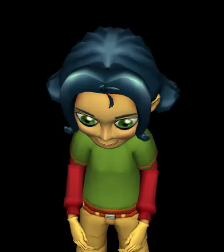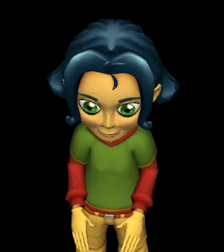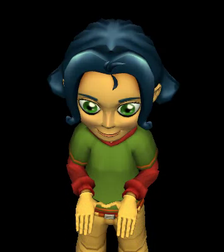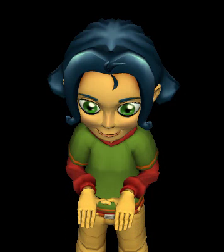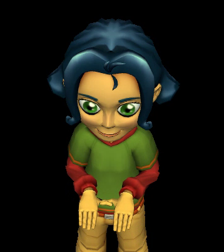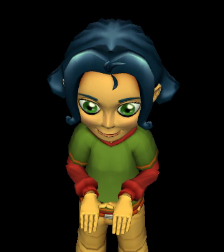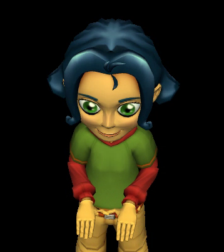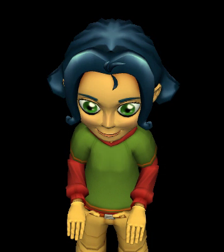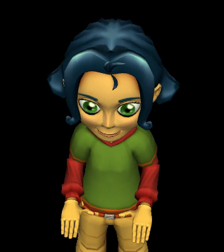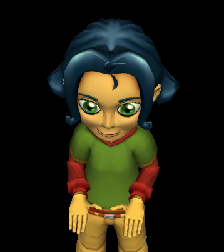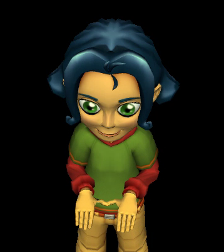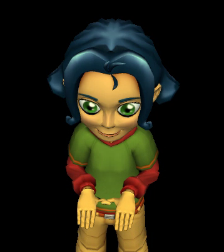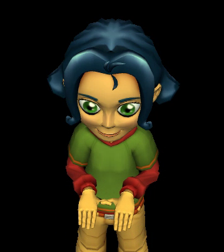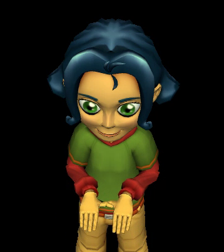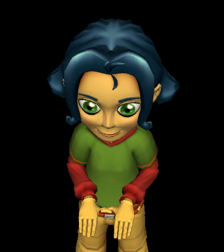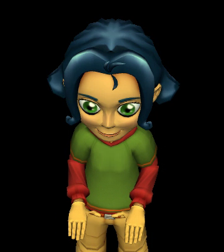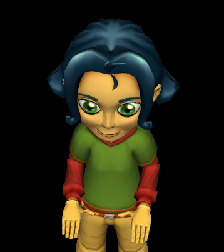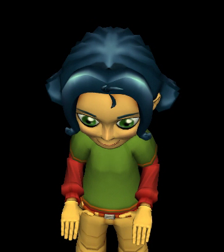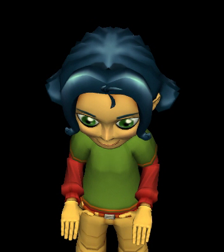ببطء